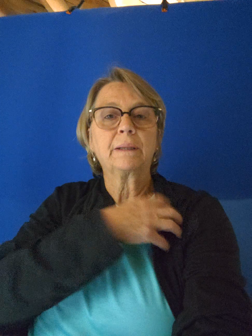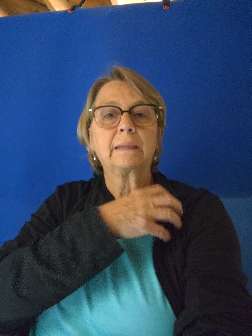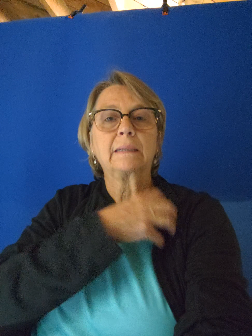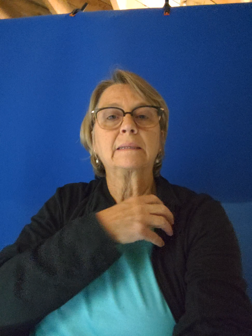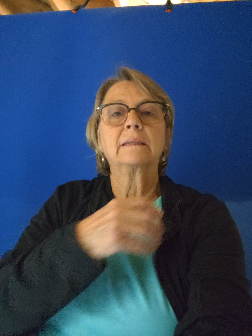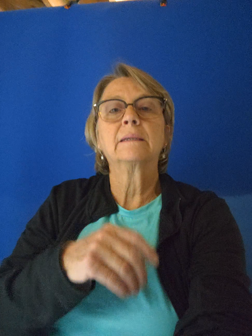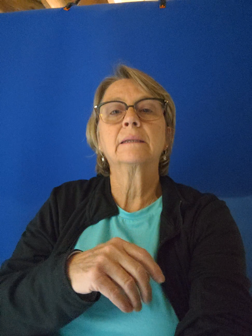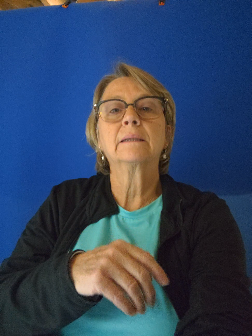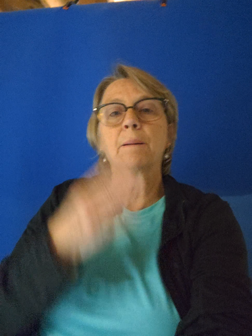police